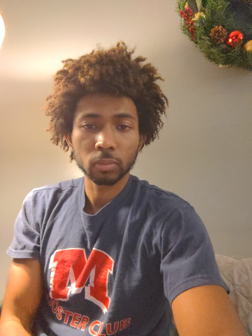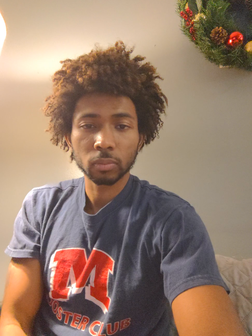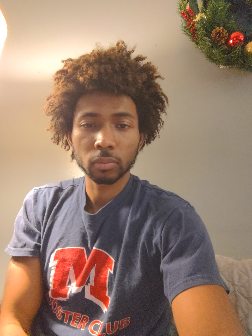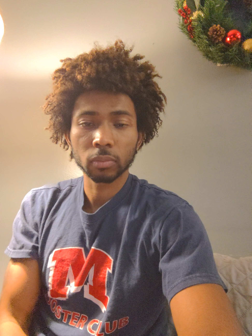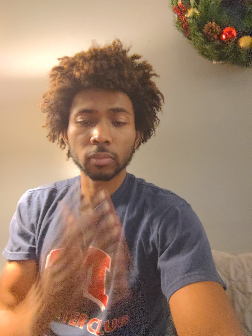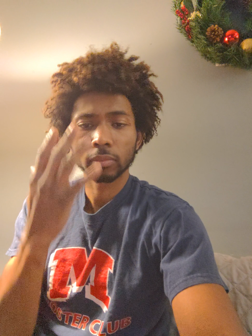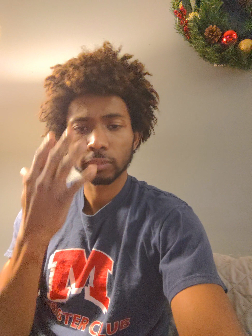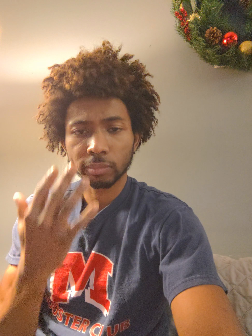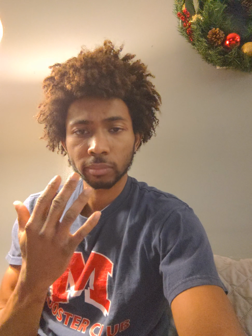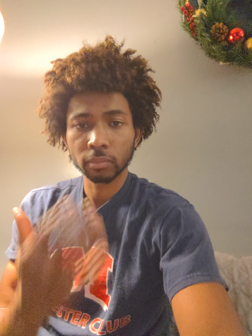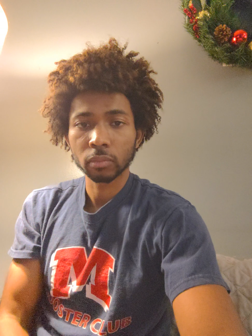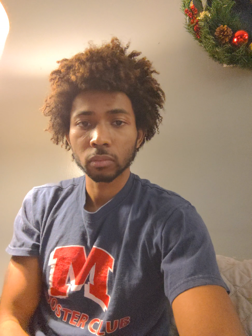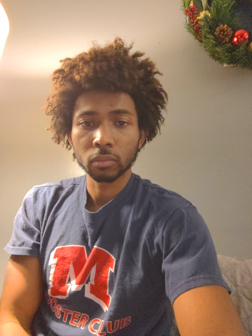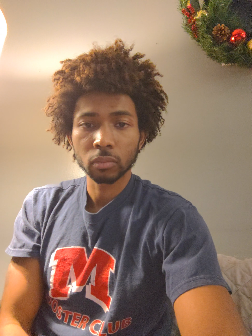sad